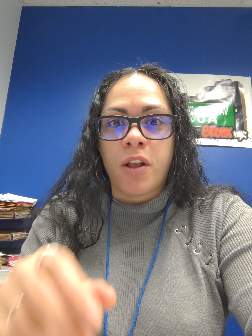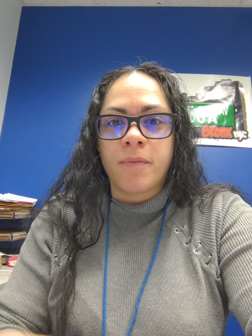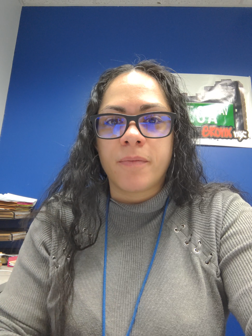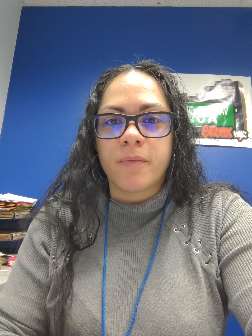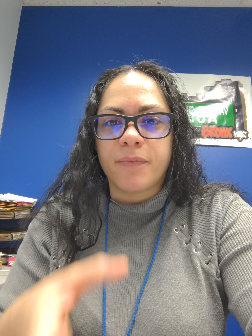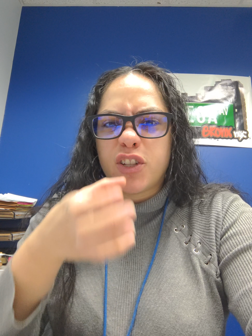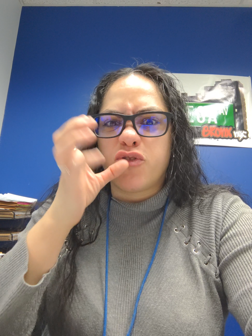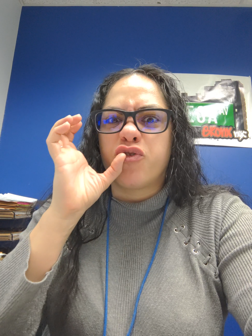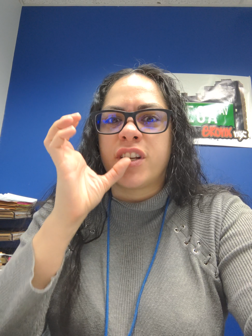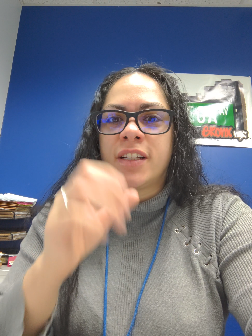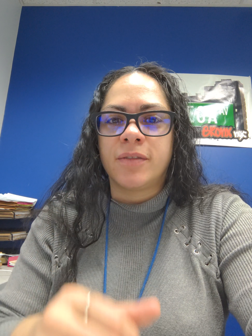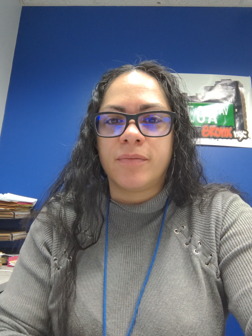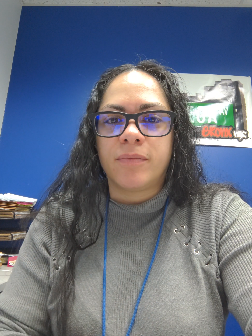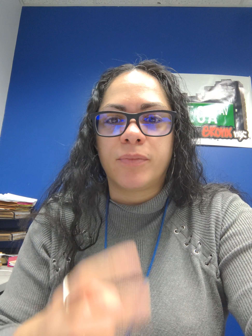drink